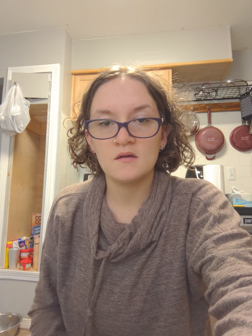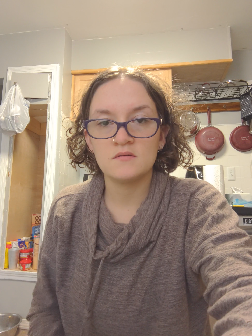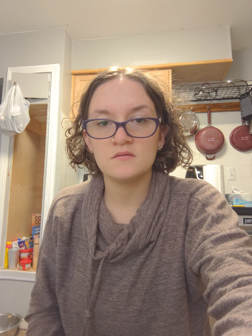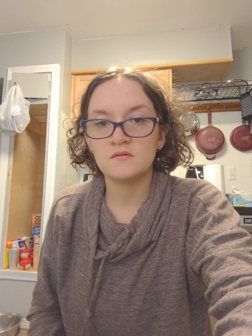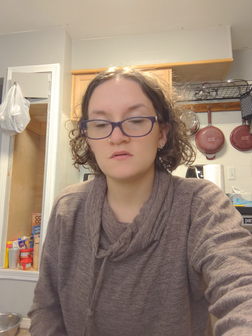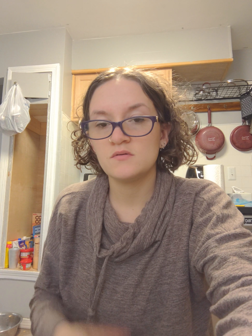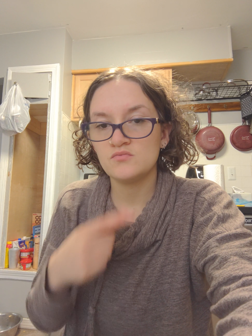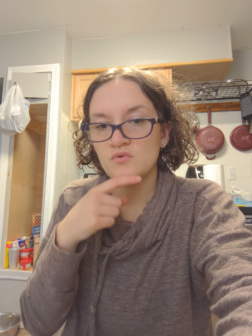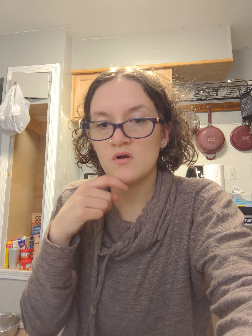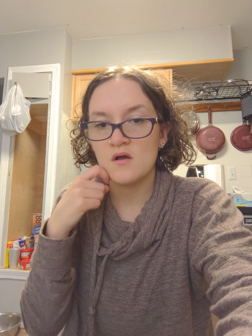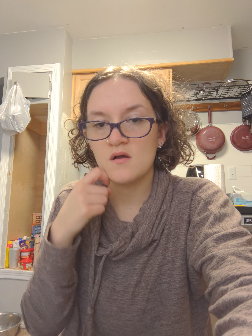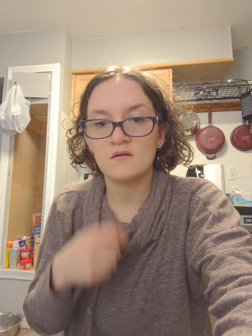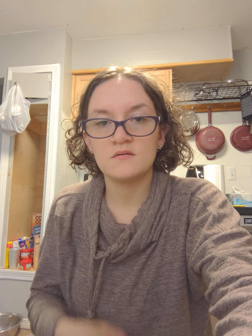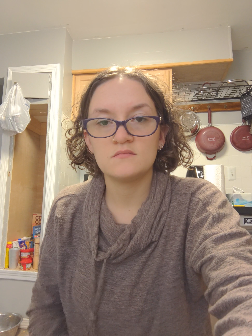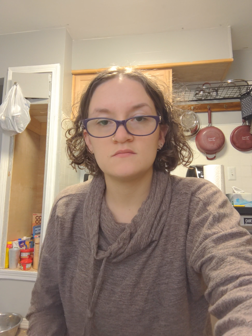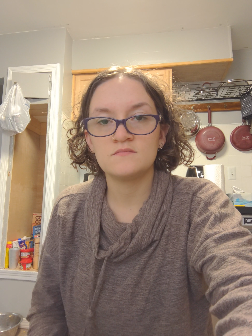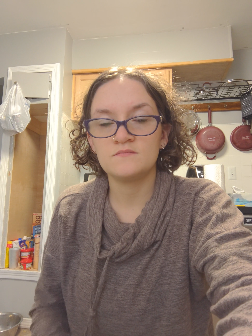dry